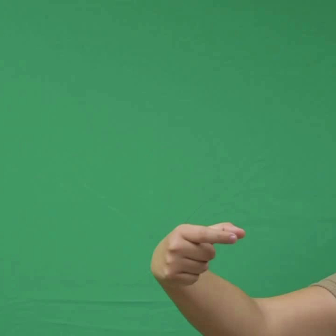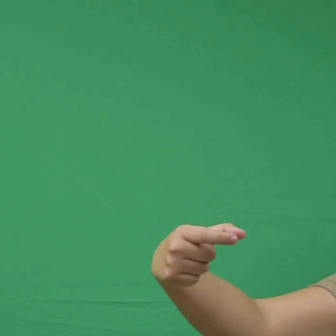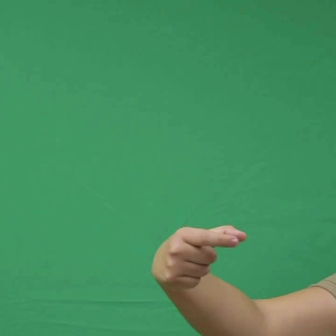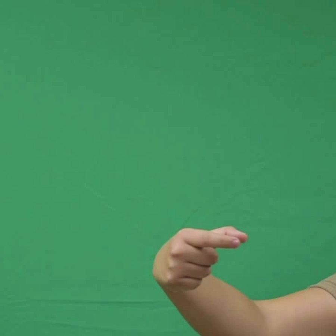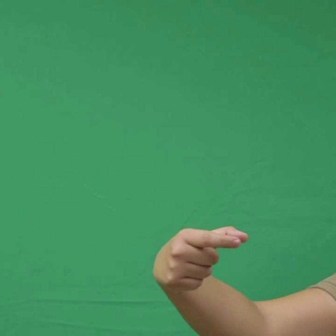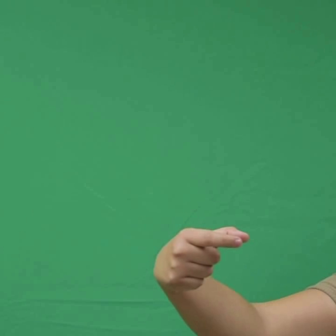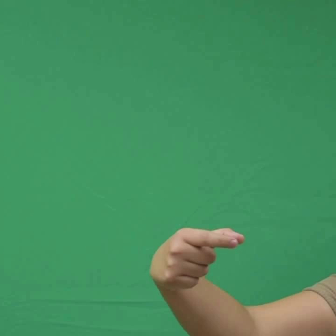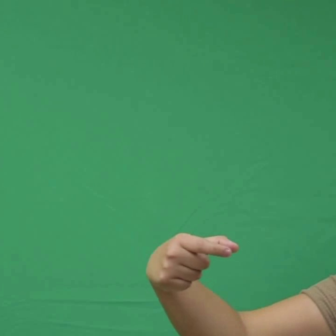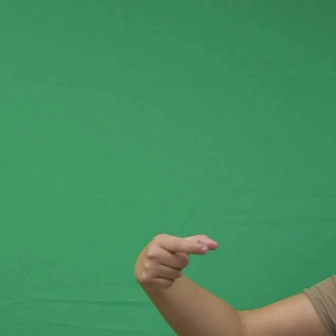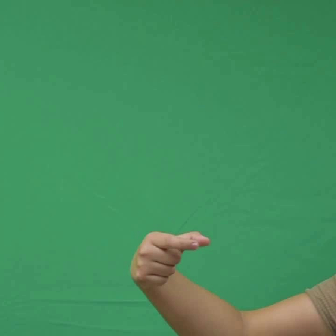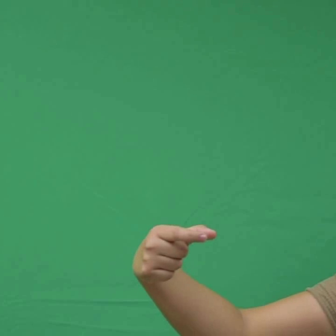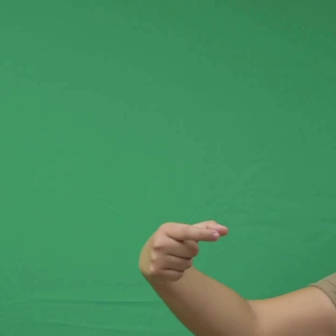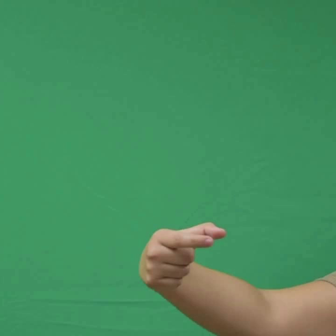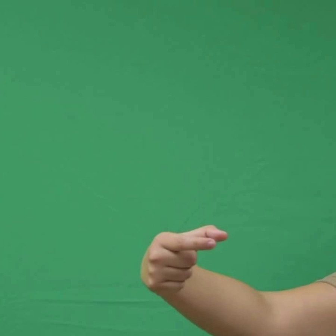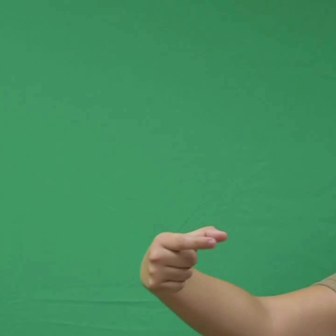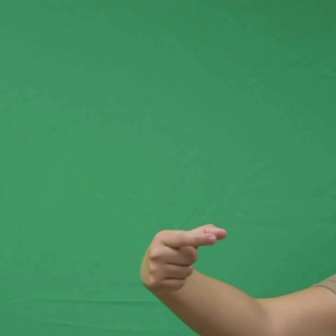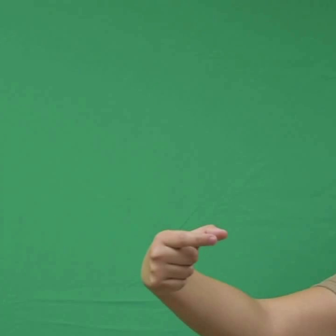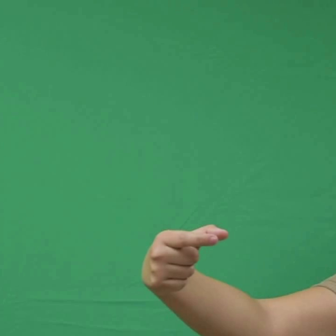X